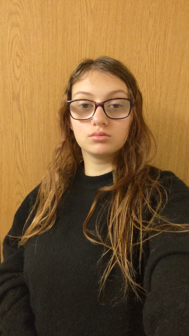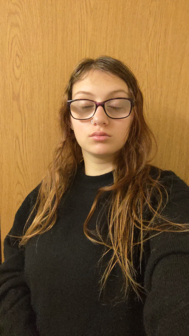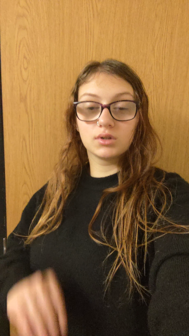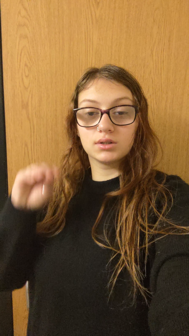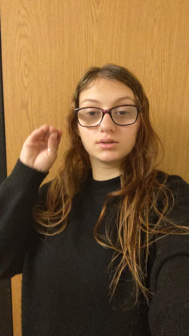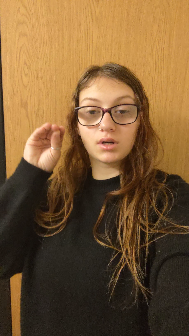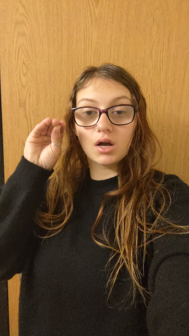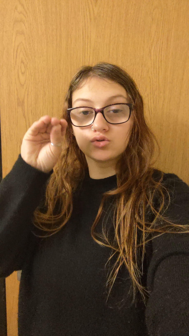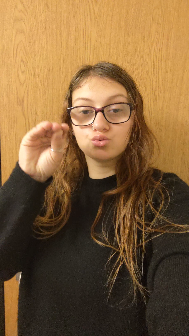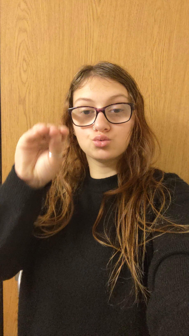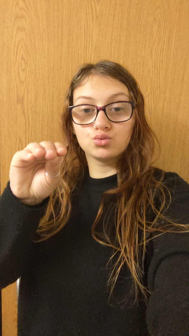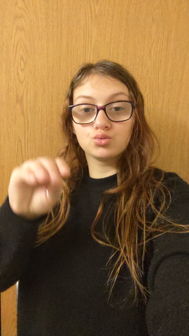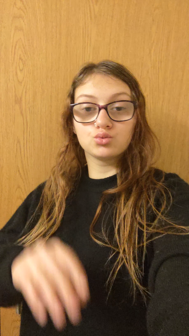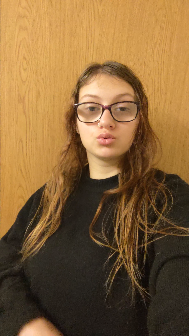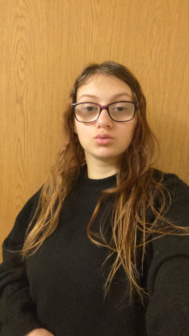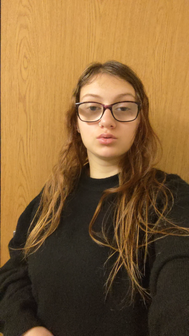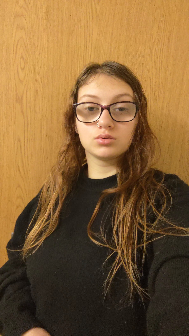dinosaur